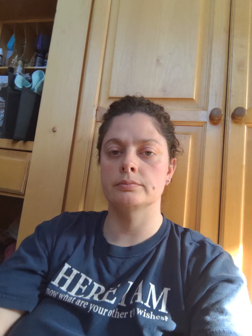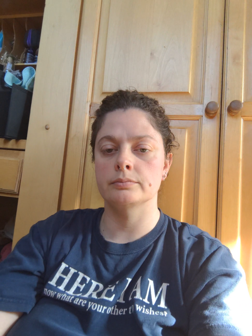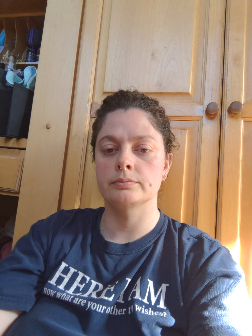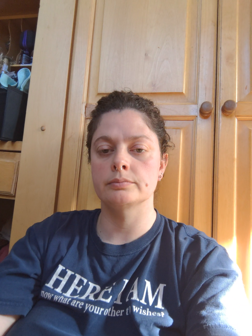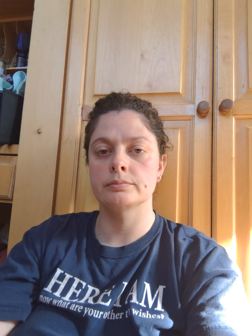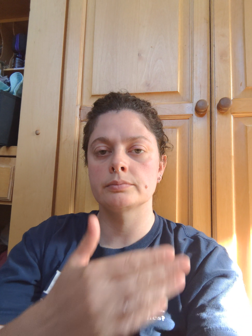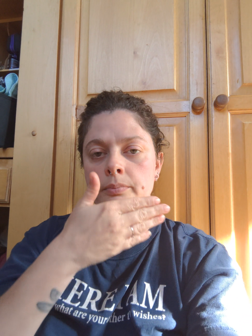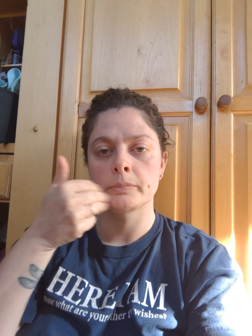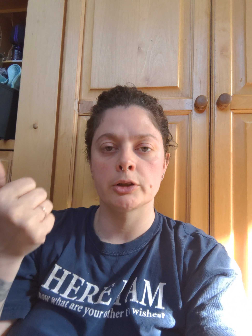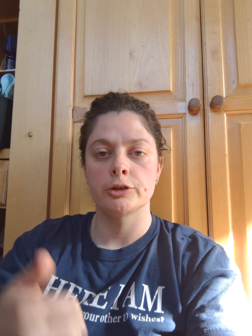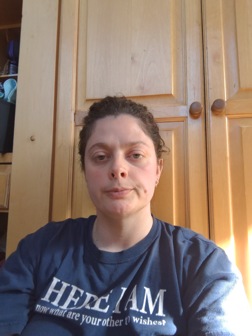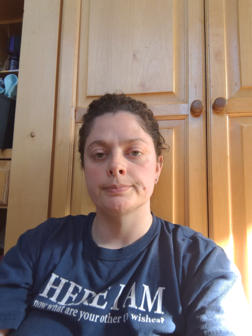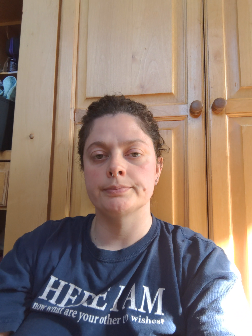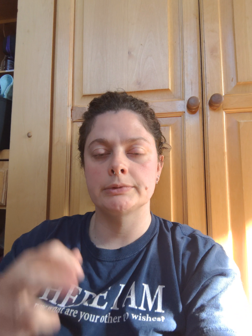better